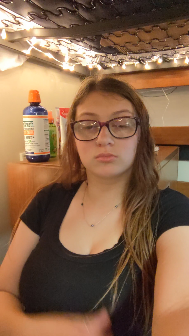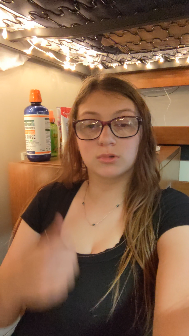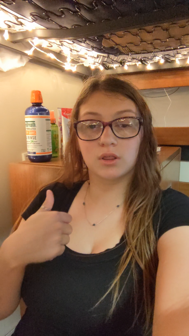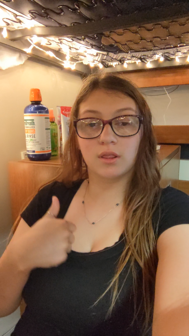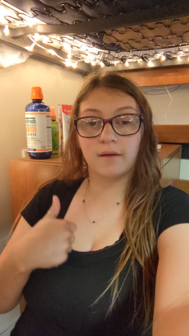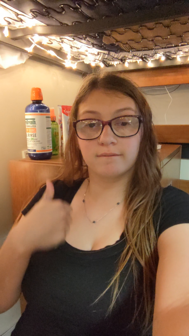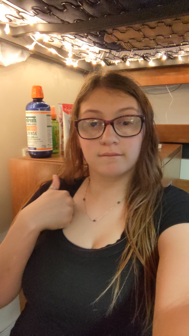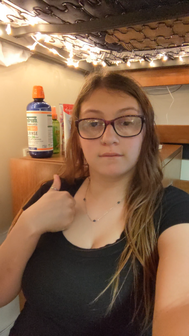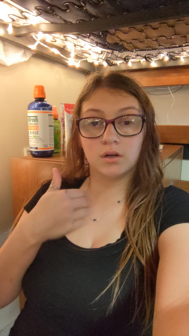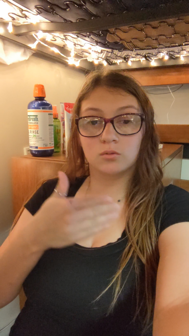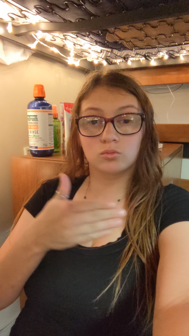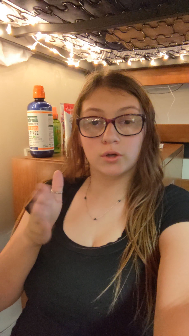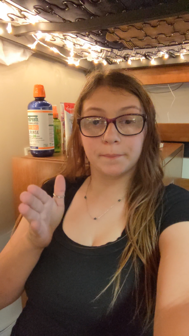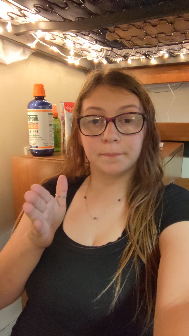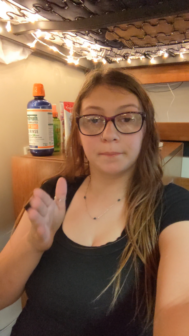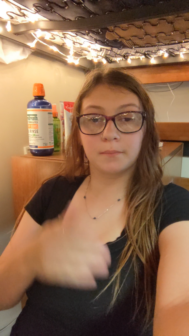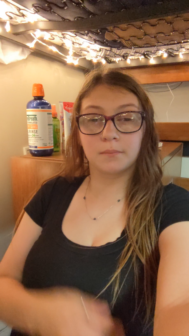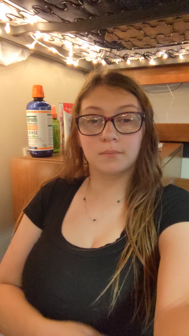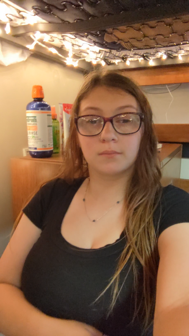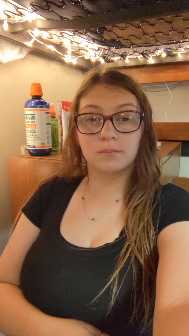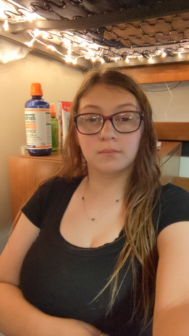living room